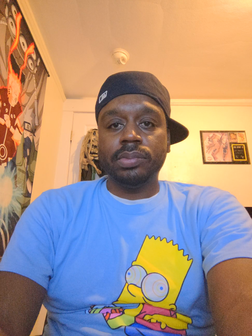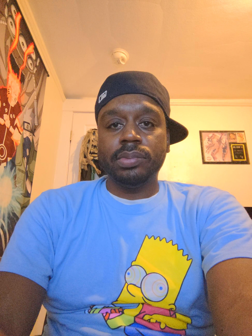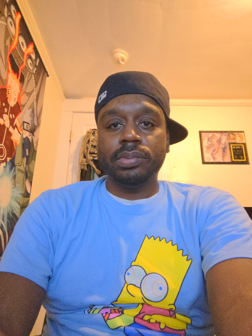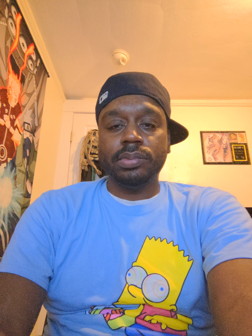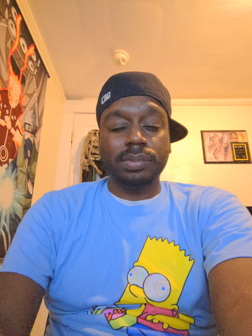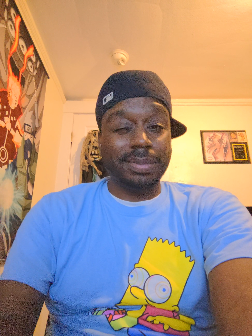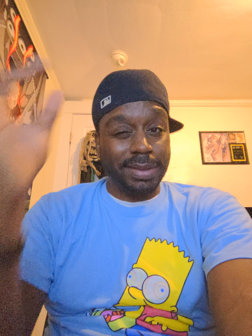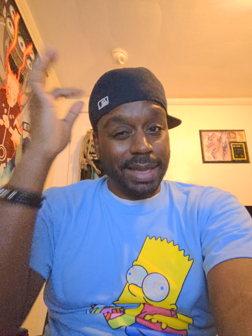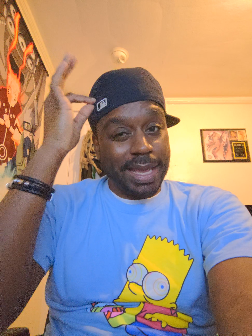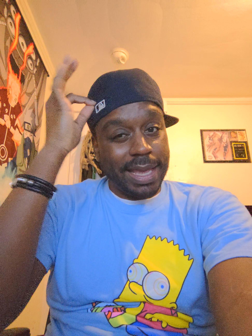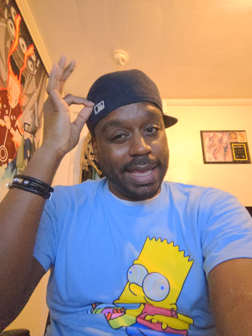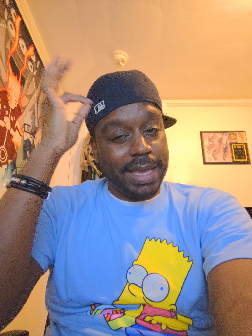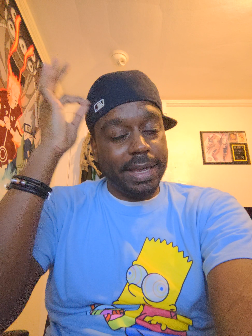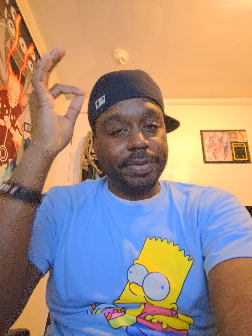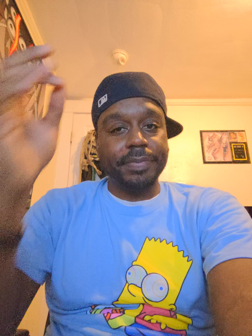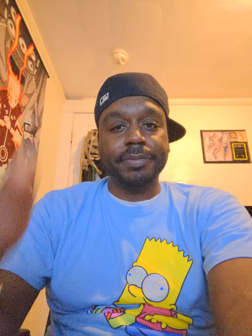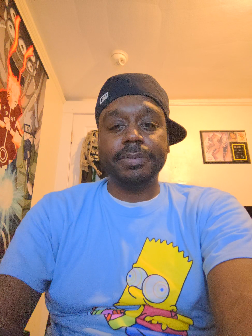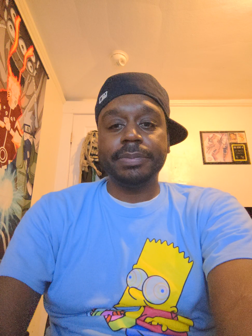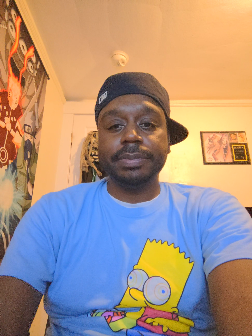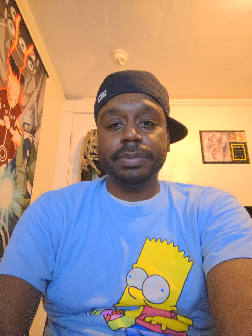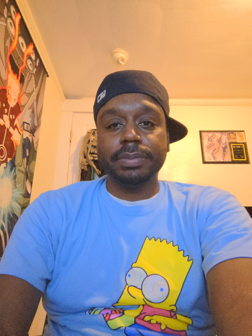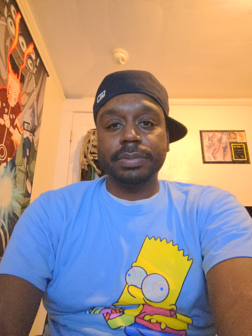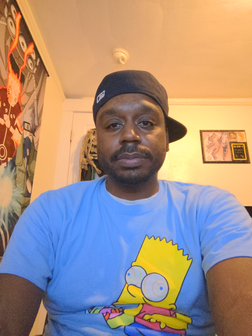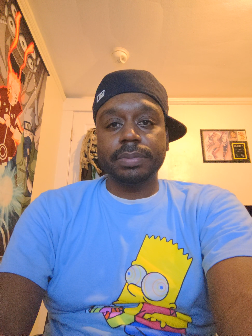hair